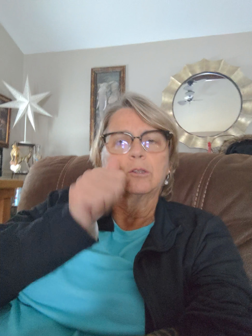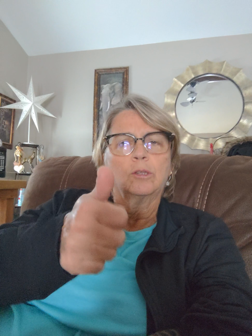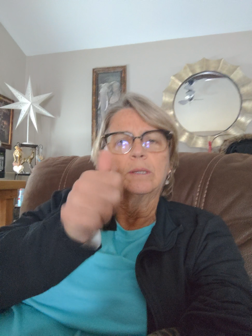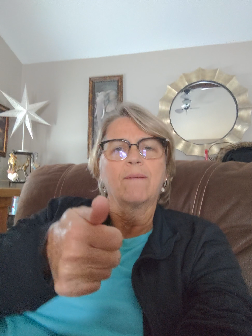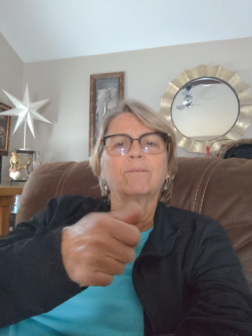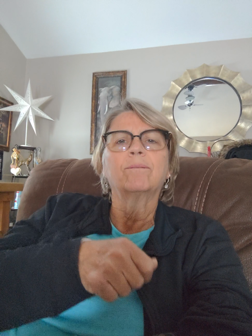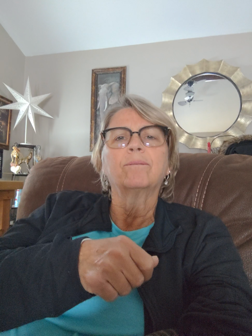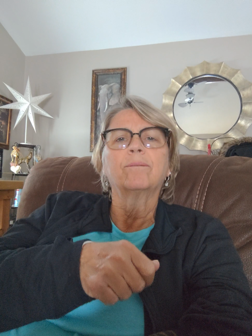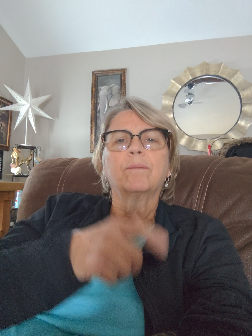yourself